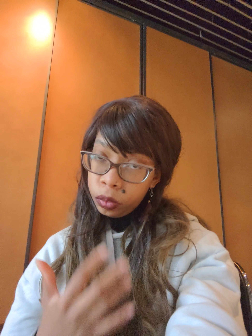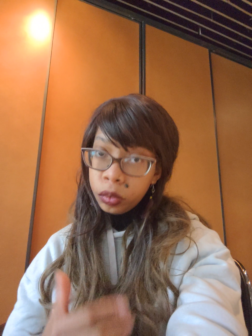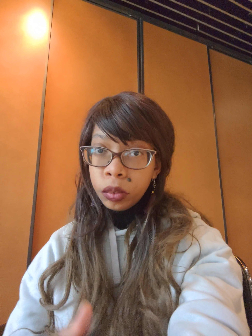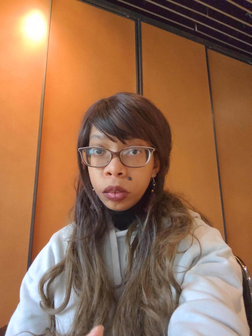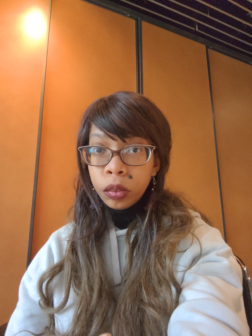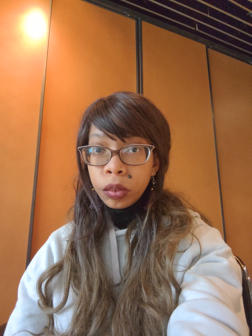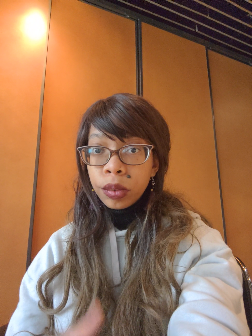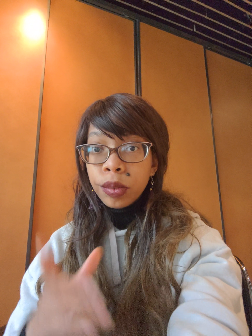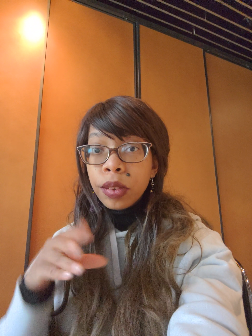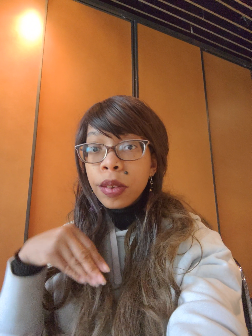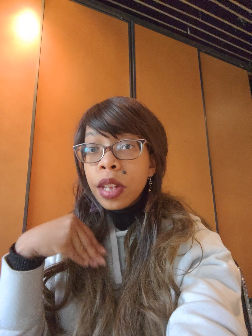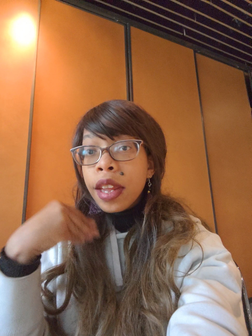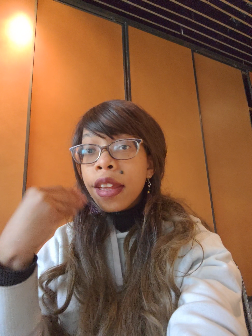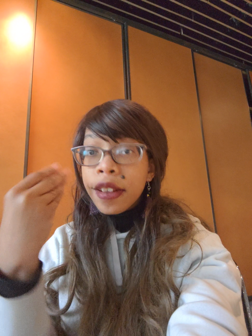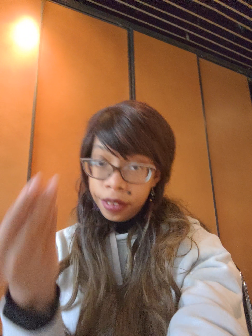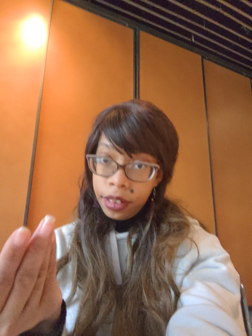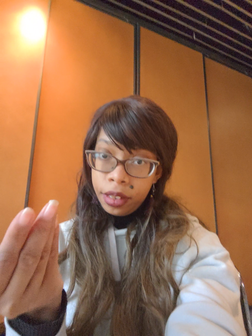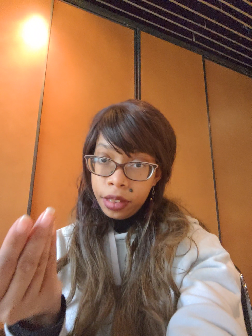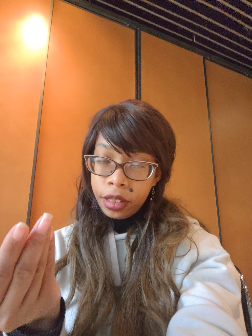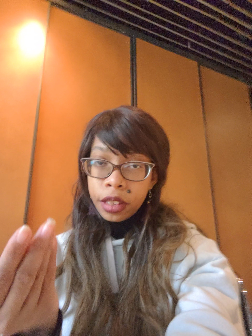give